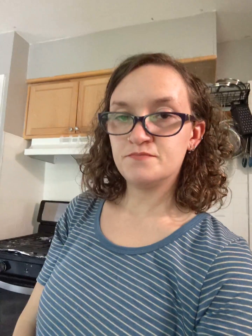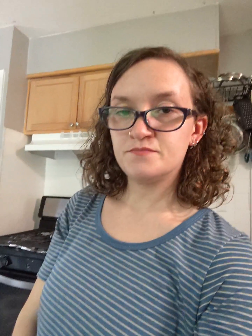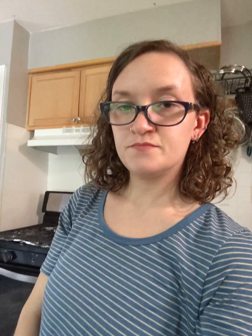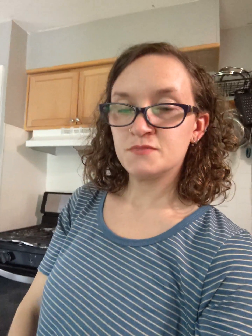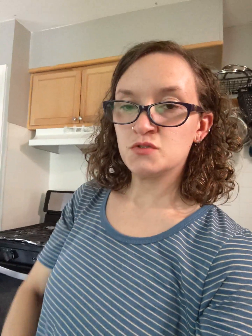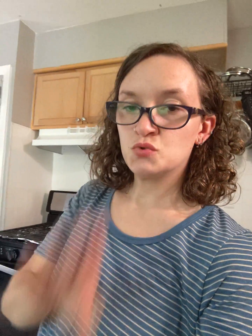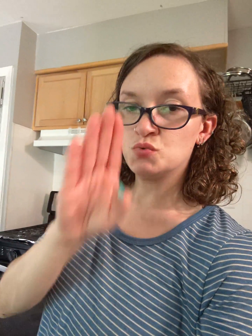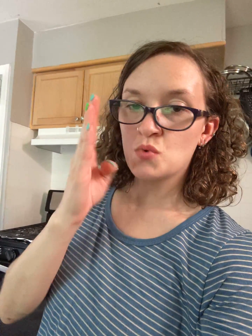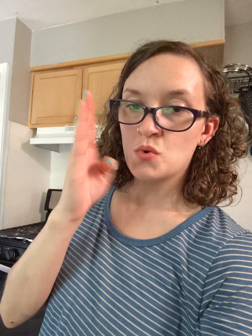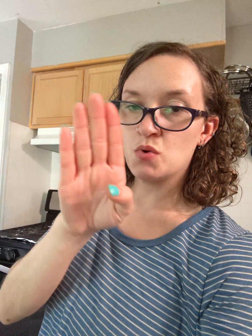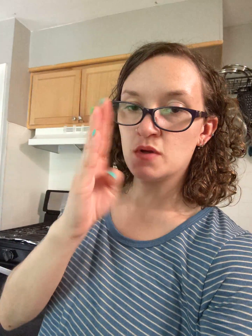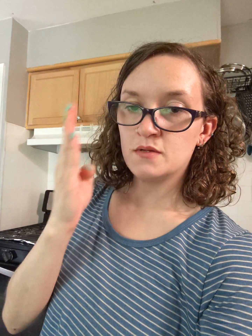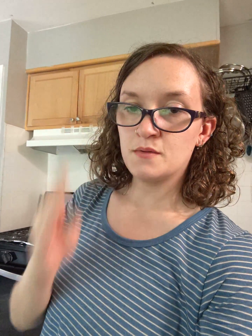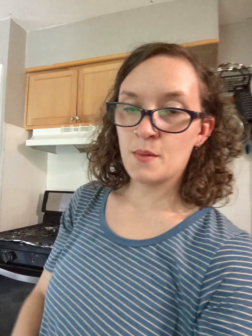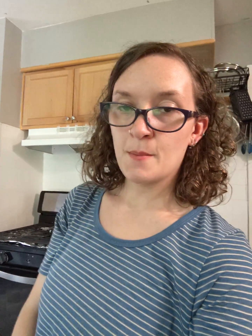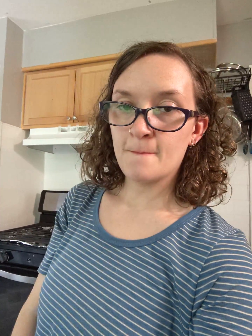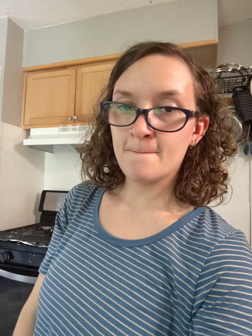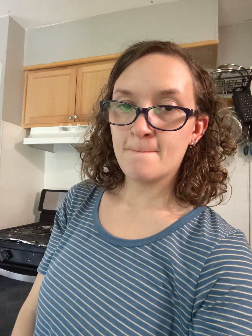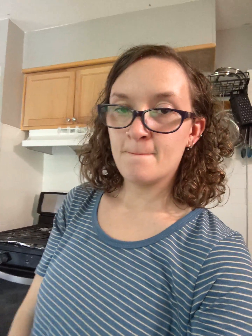door